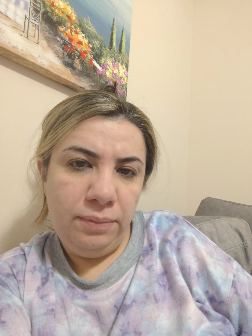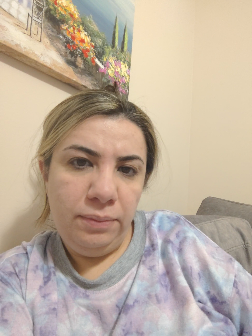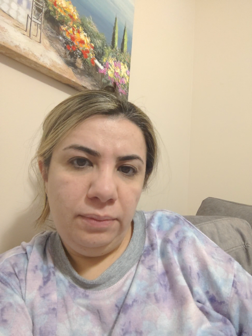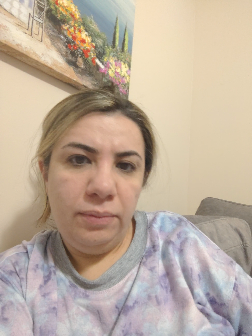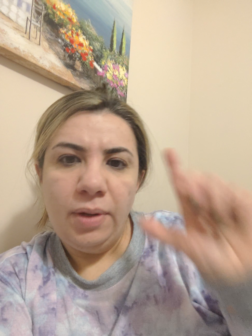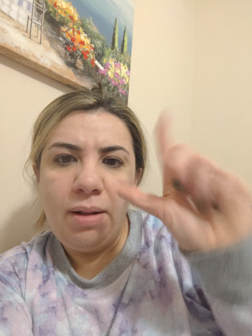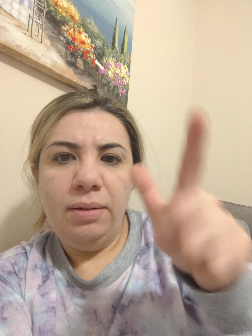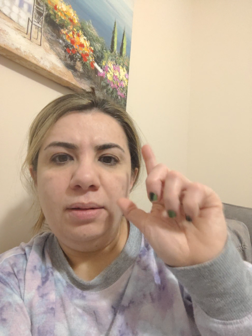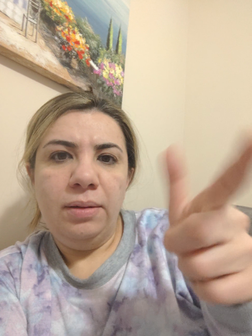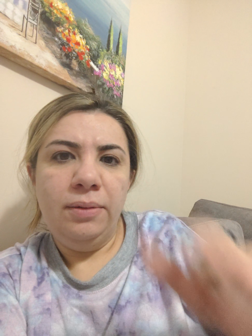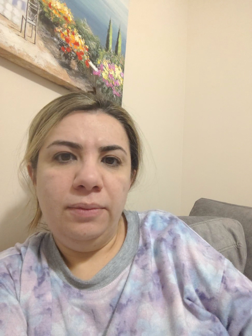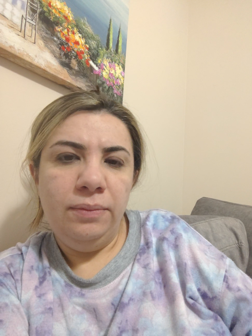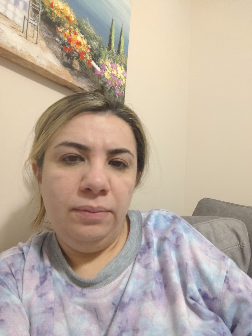later